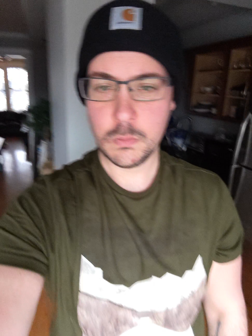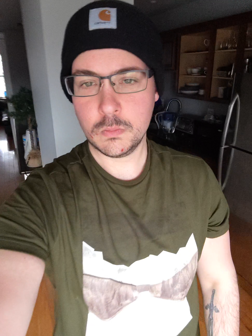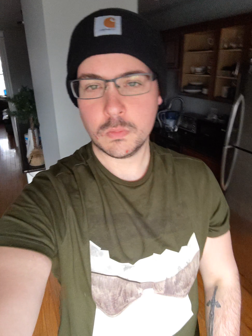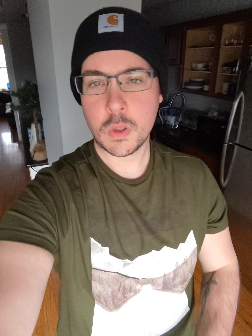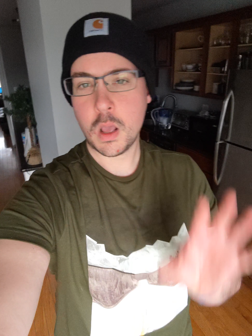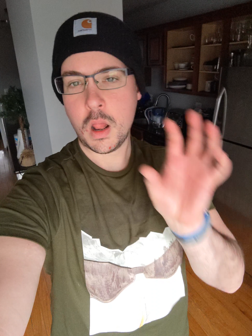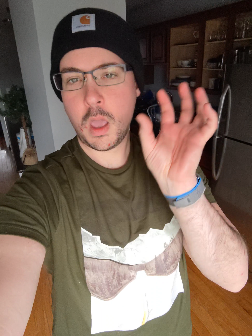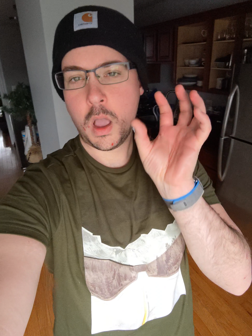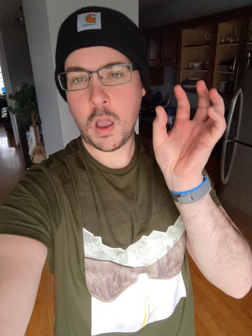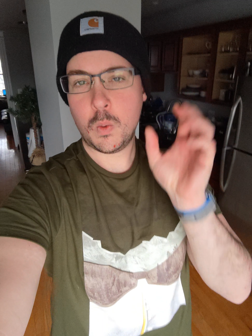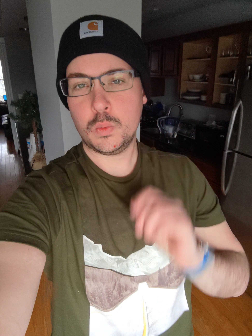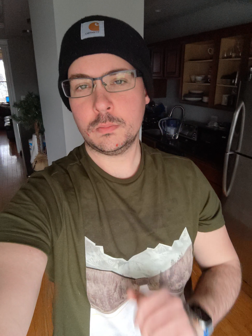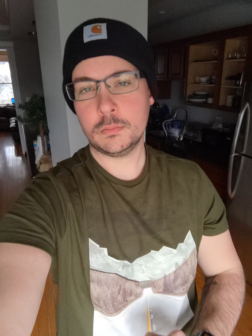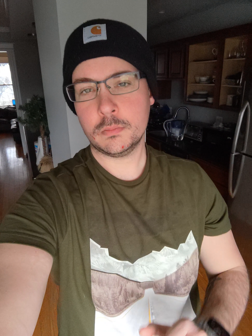cloud